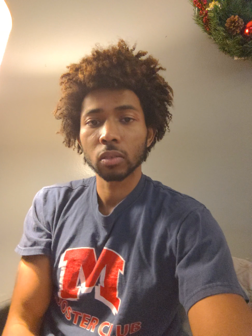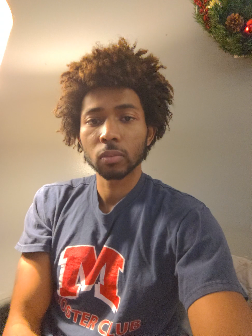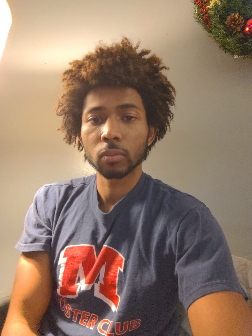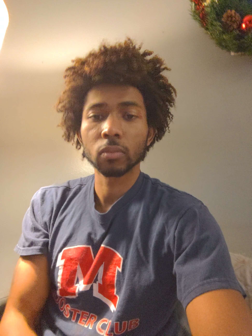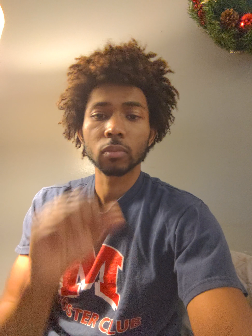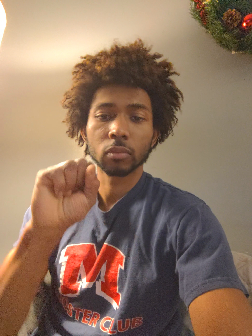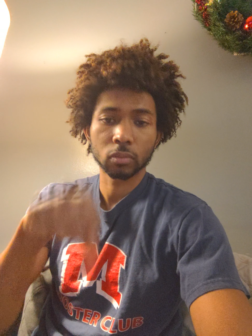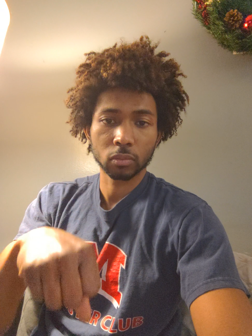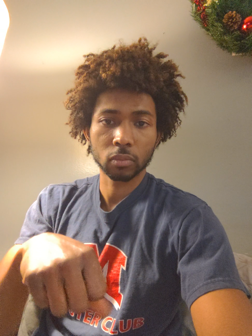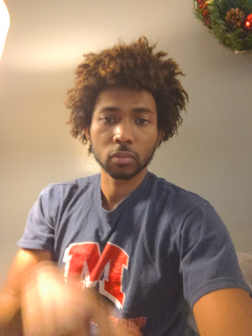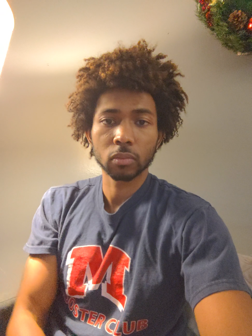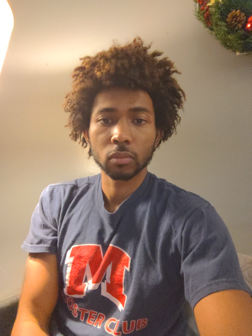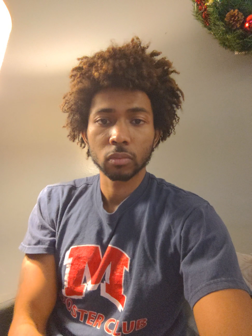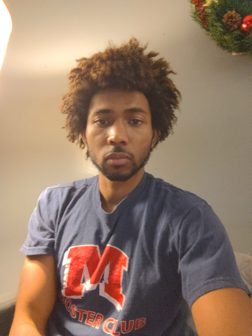can